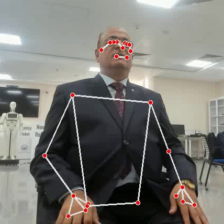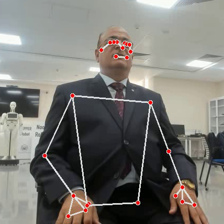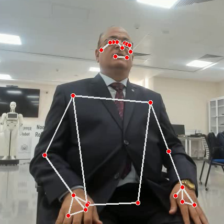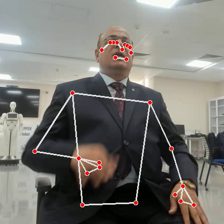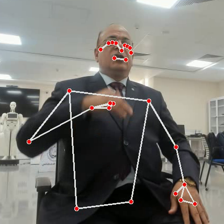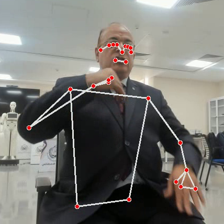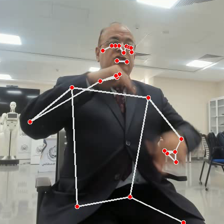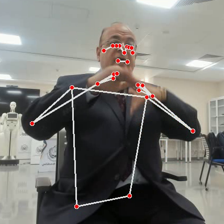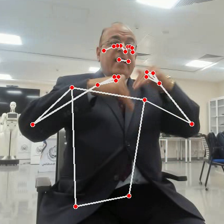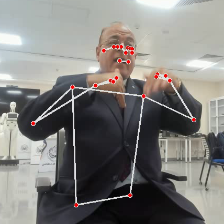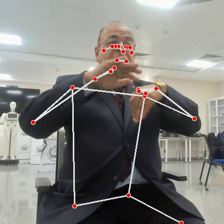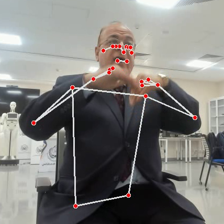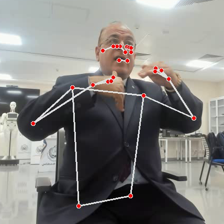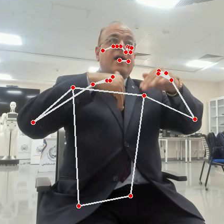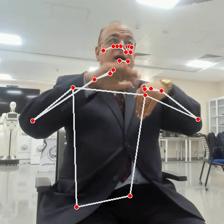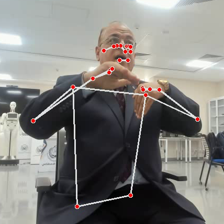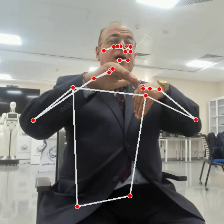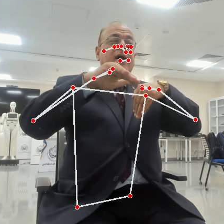shar3